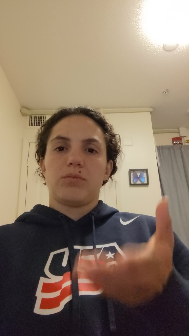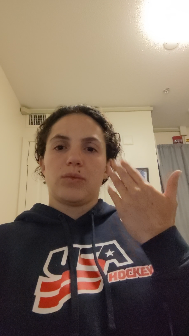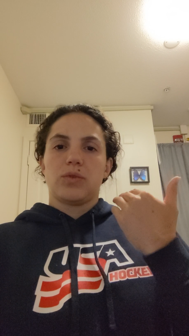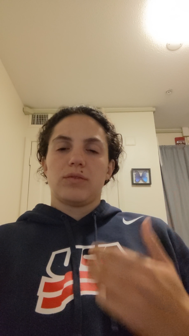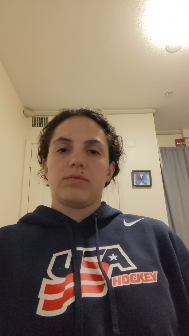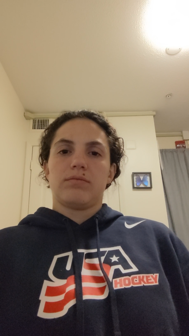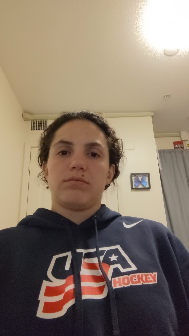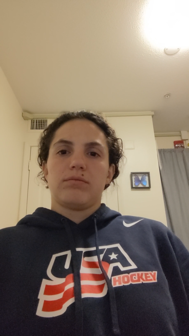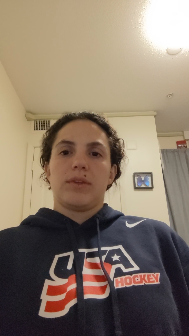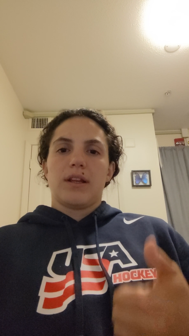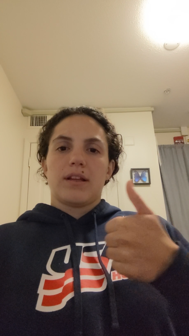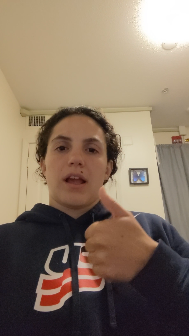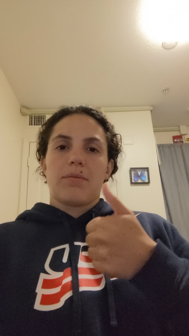game